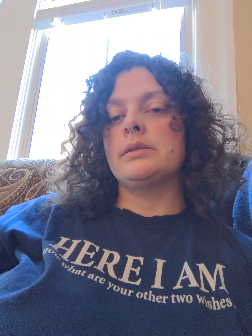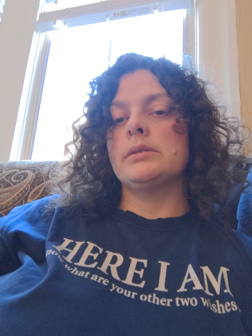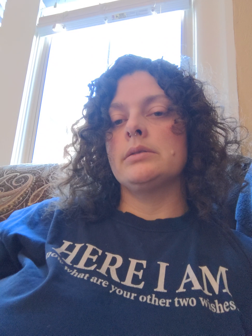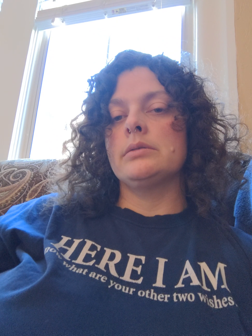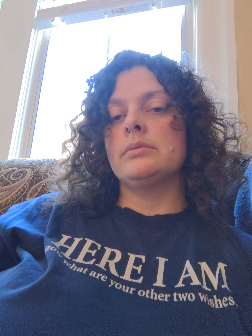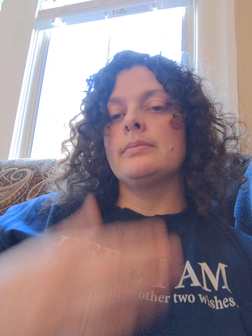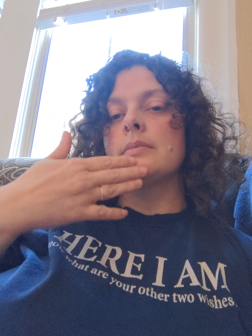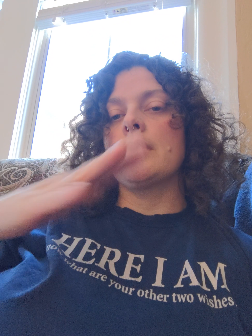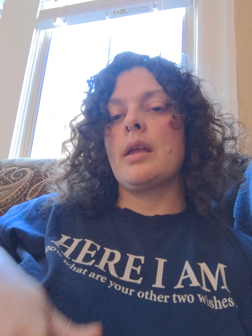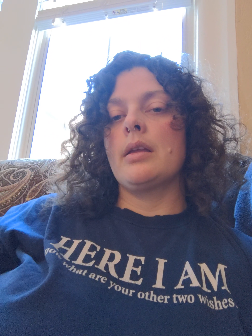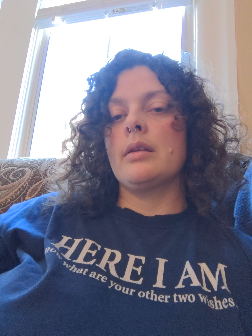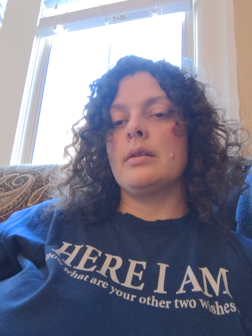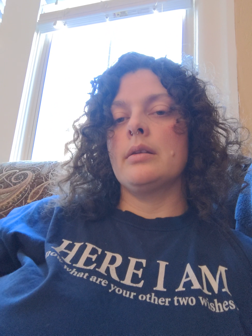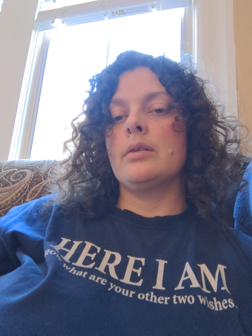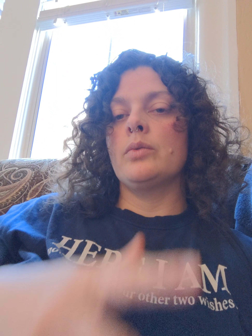bad